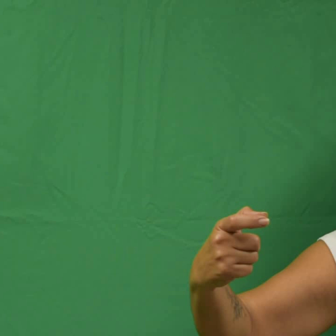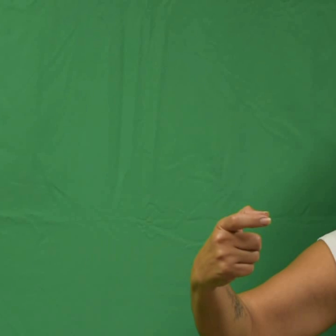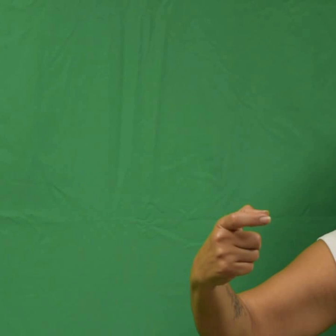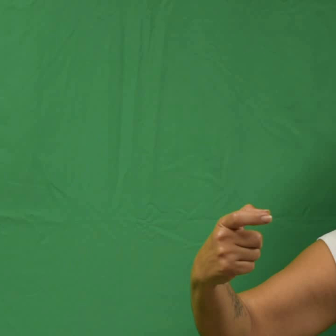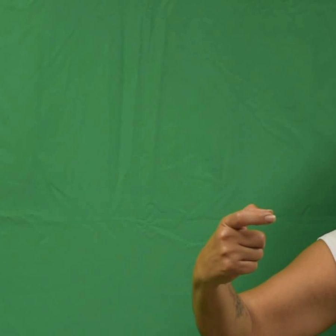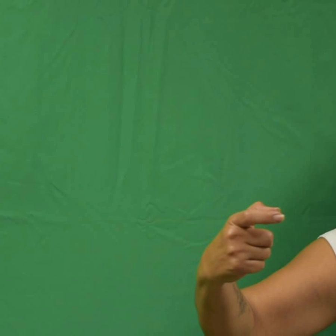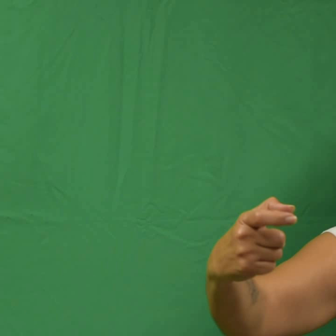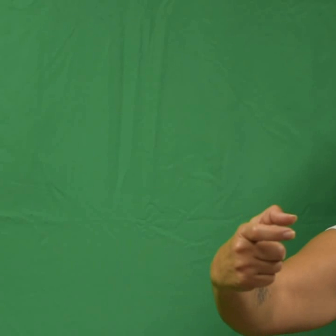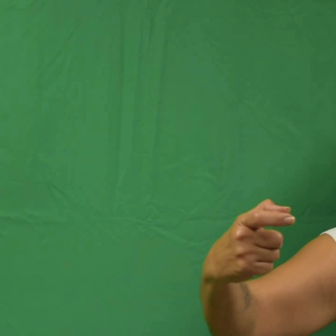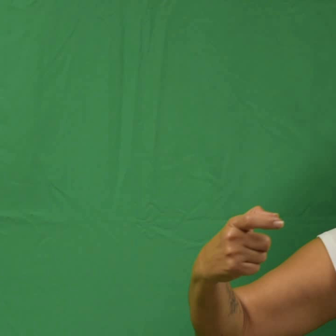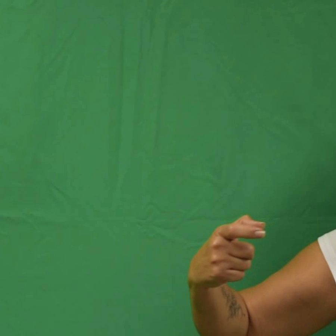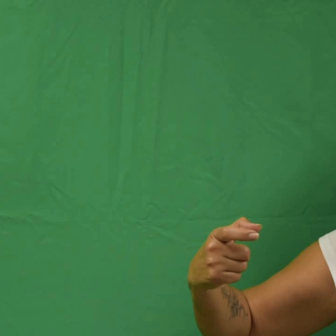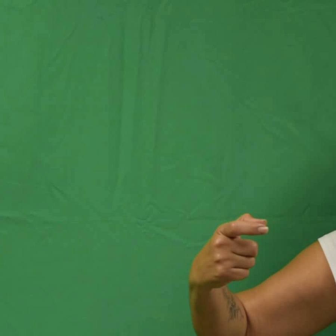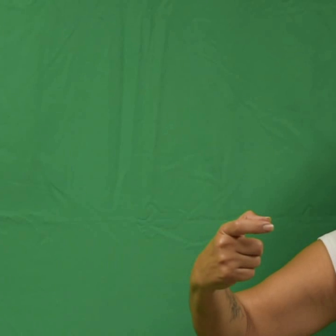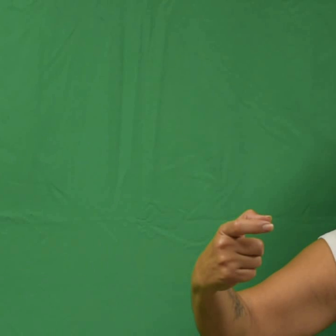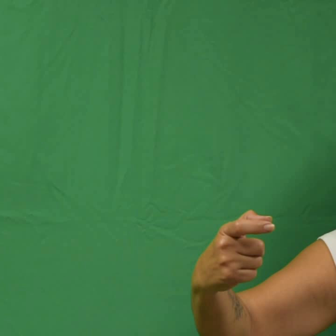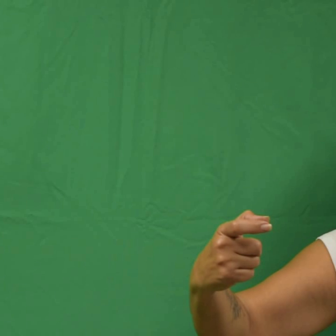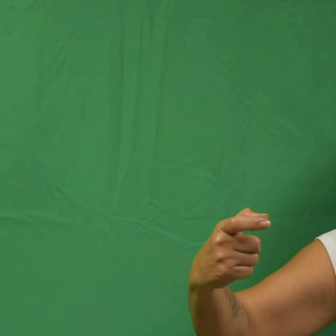X